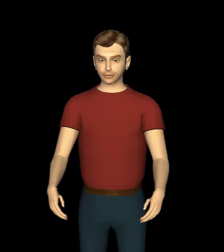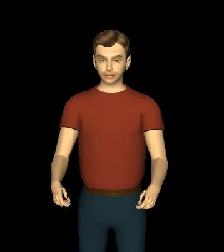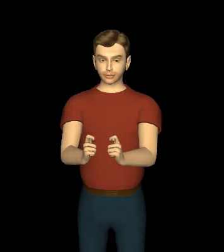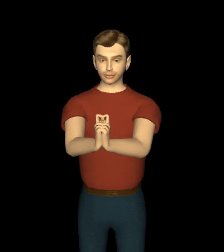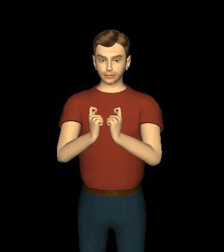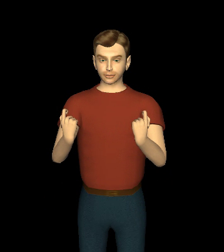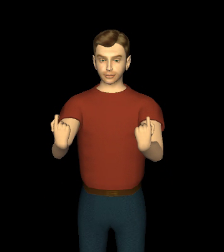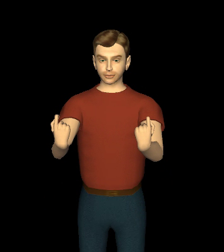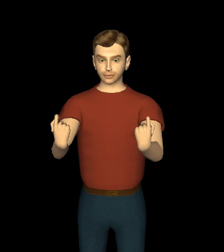صحف